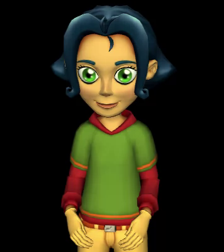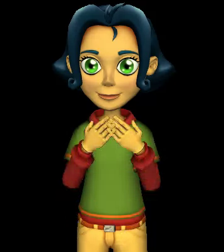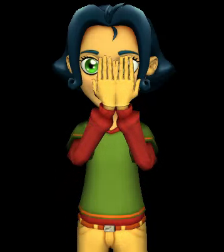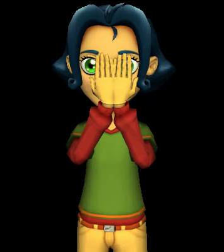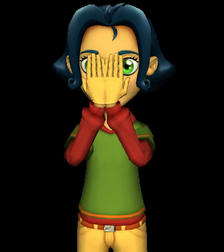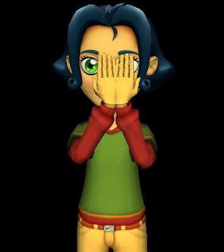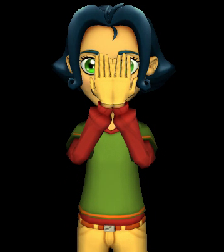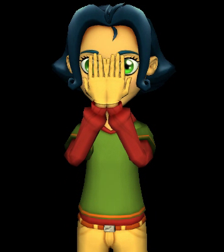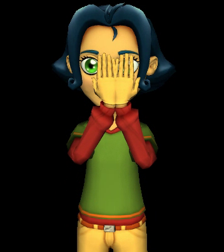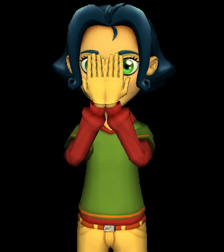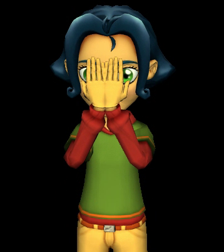يدرس